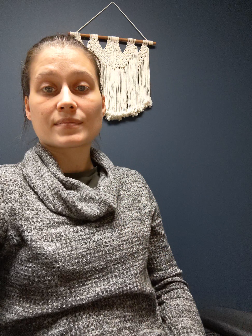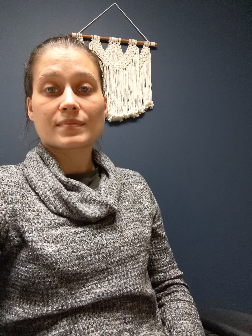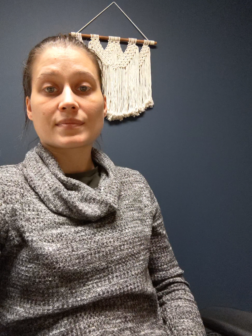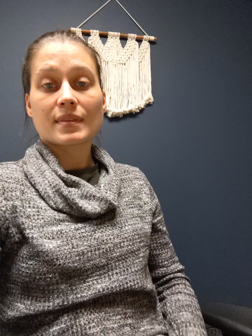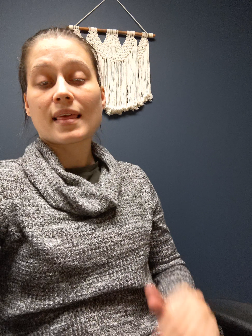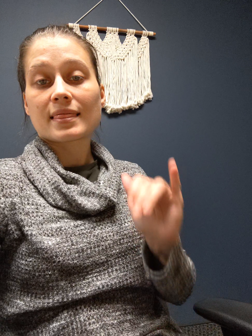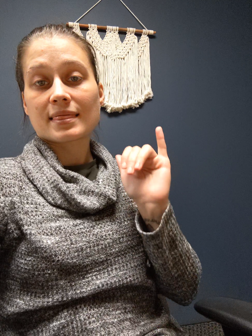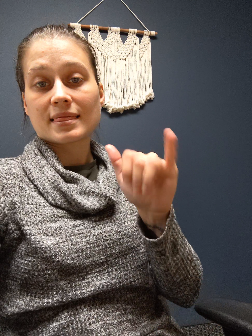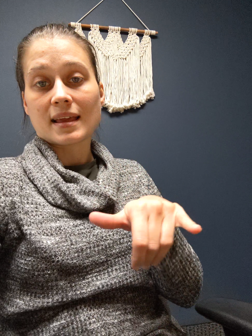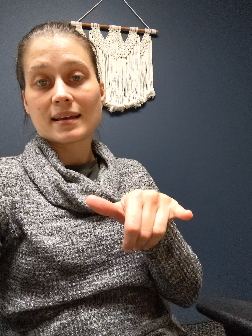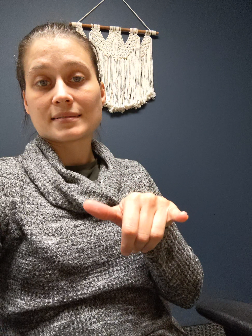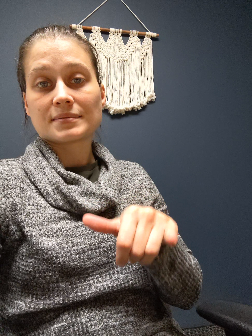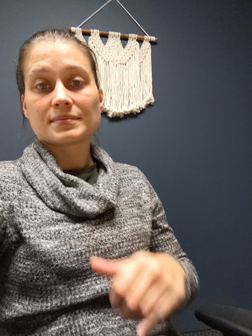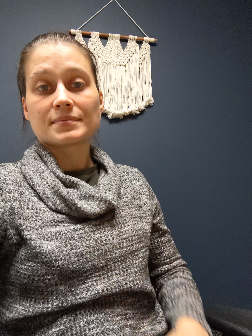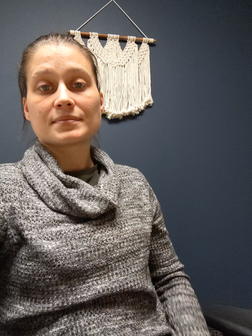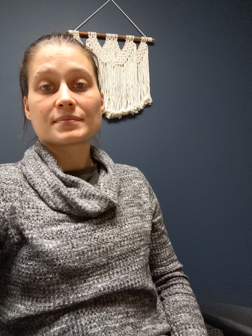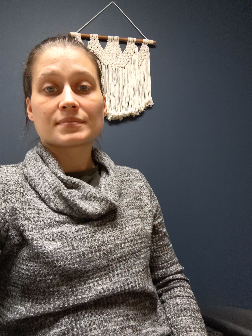that